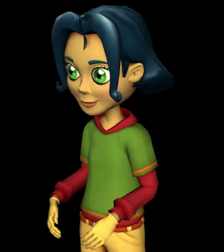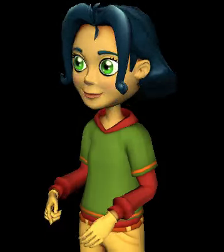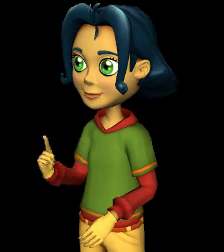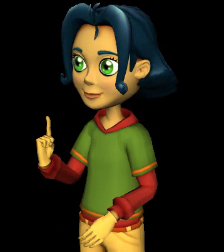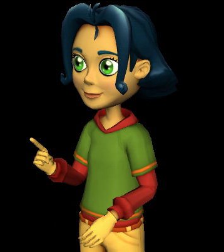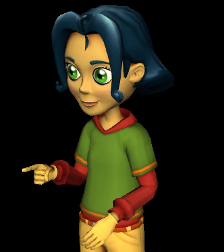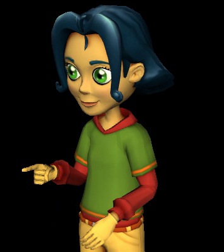واجب